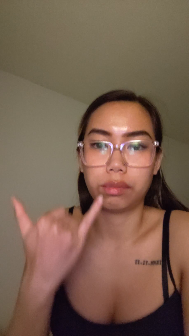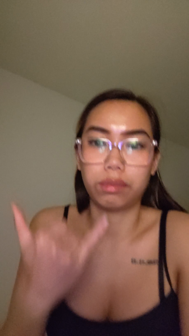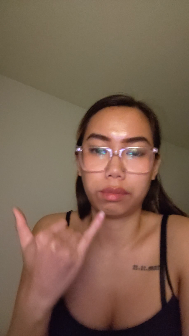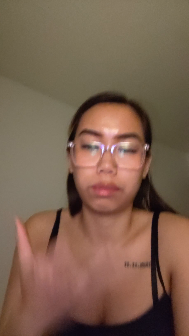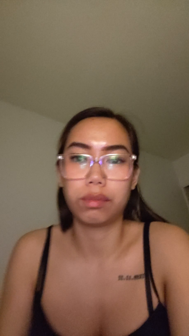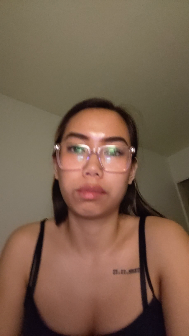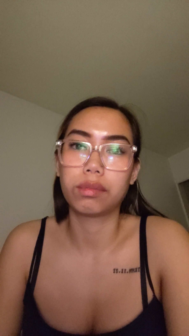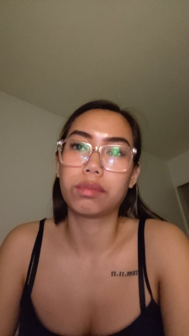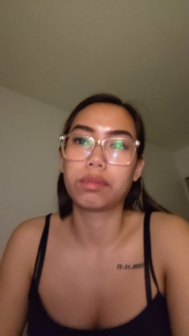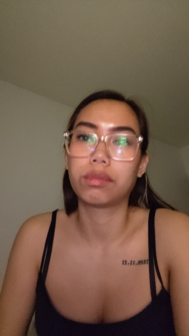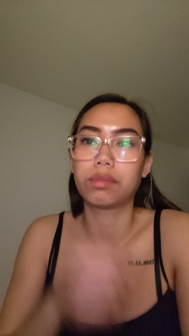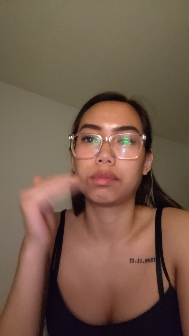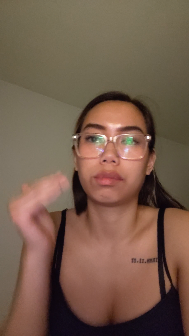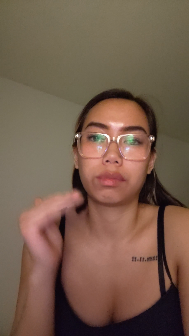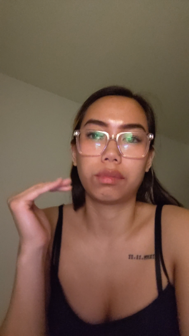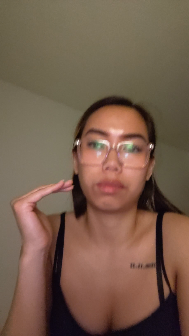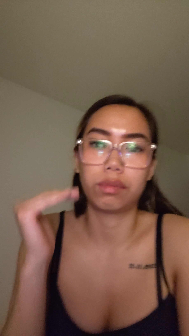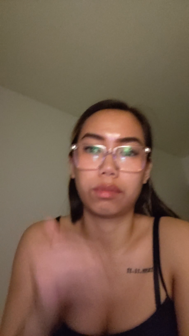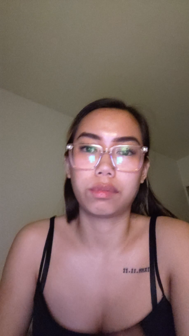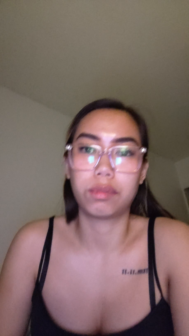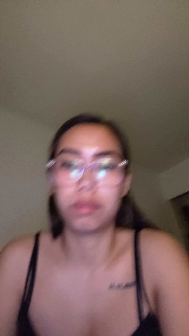little